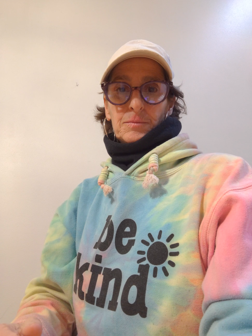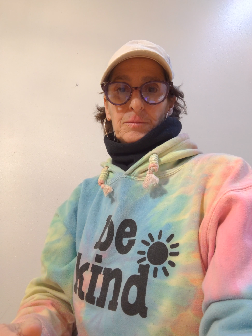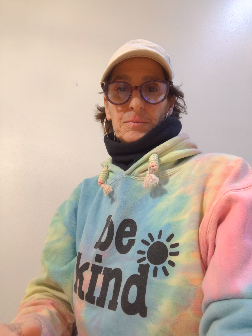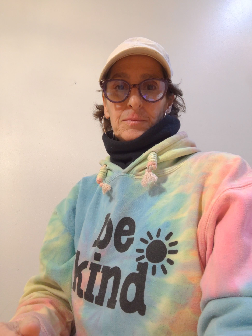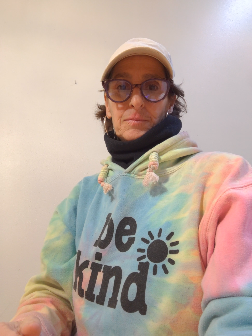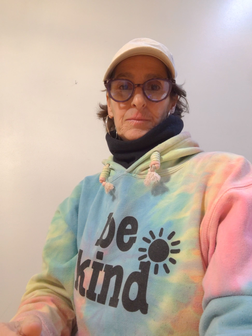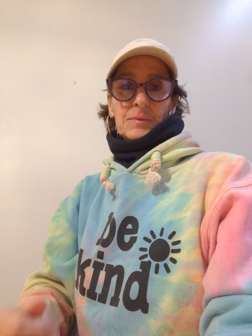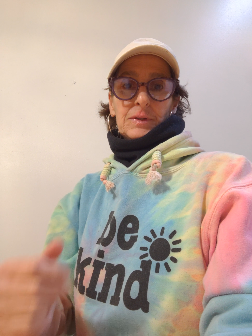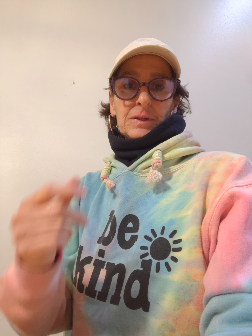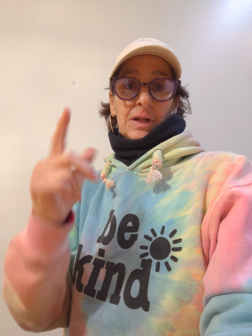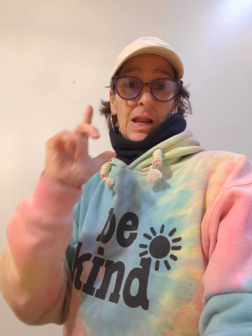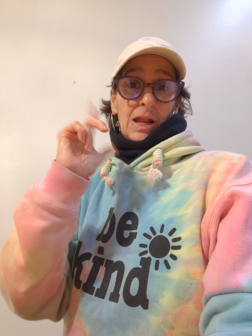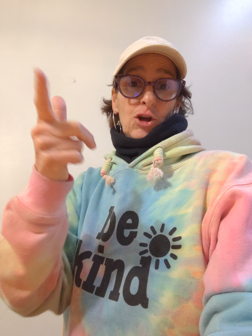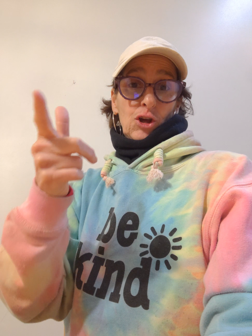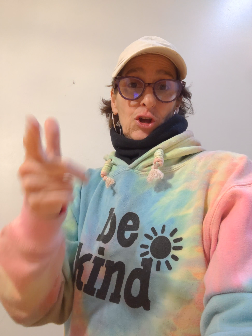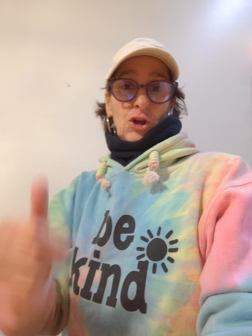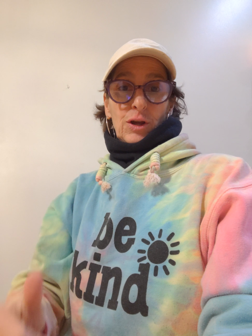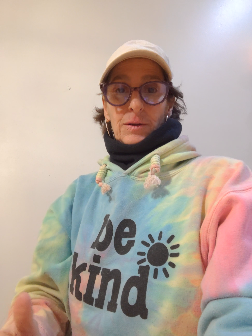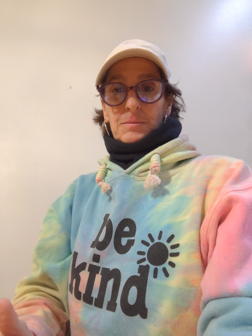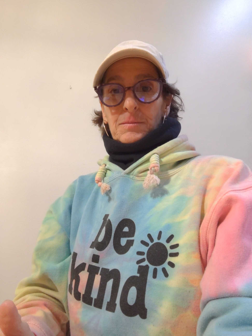later